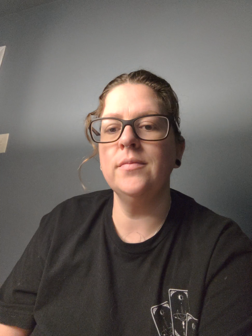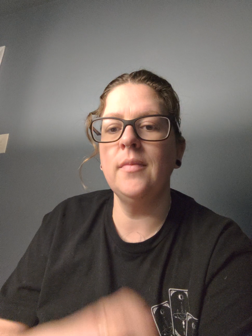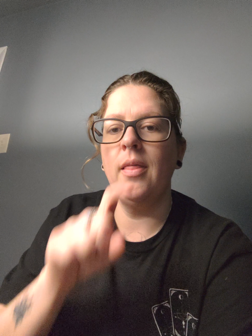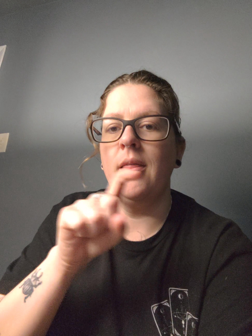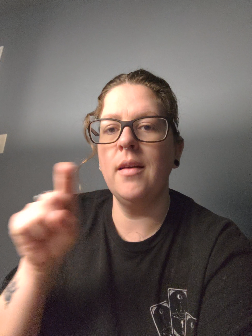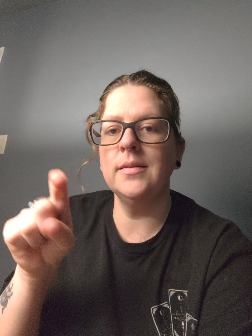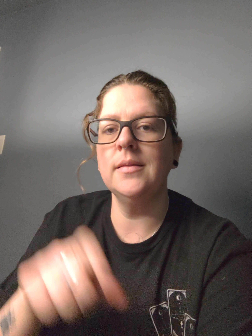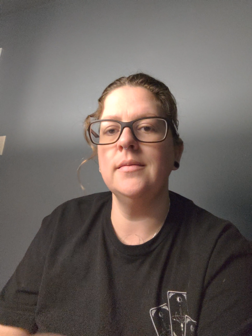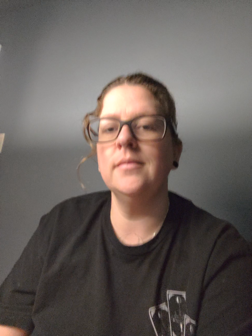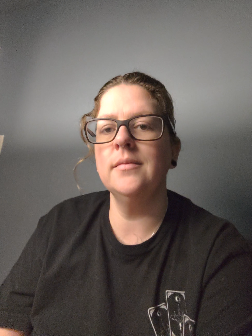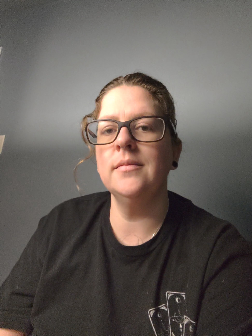closet